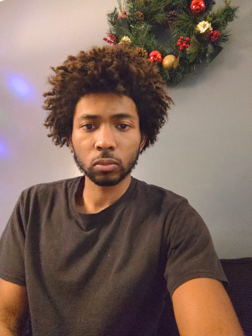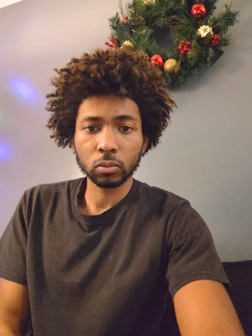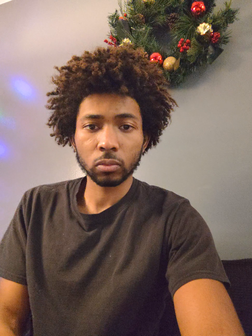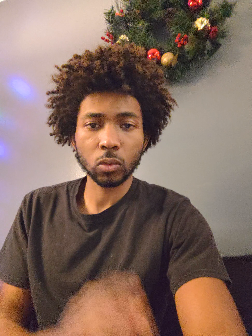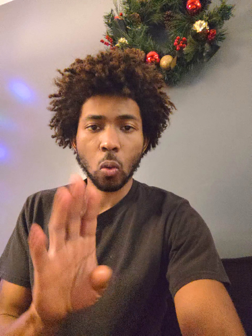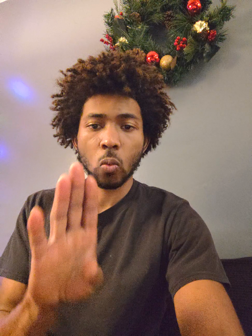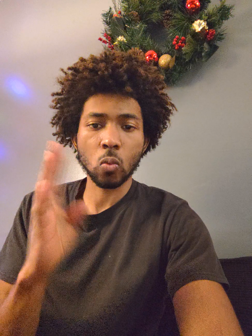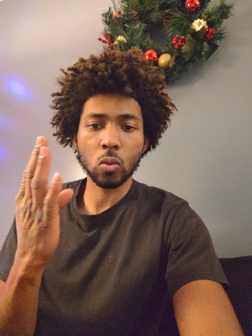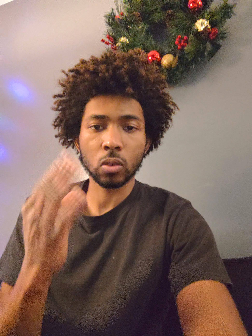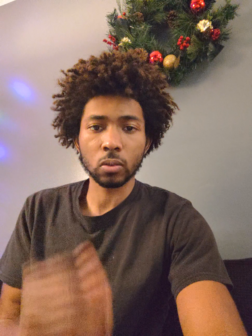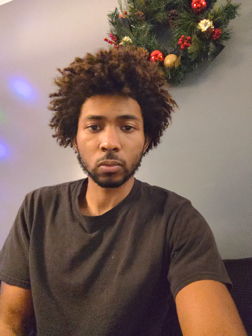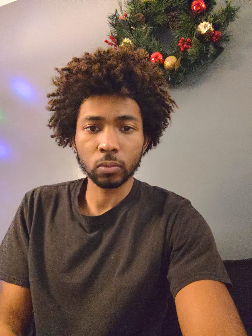open